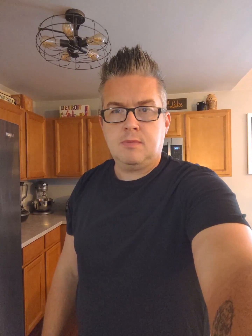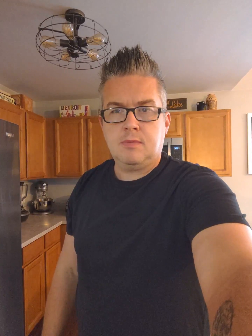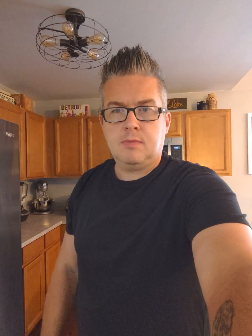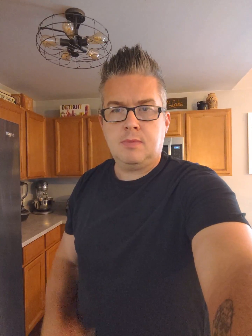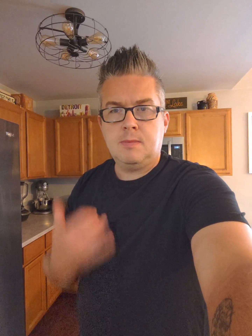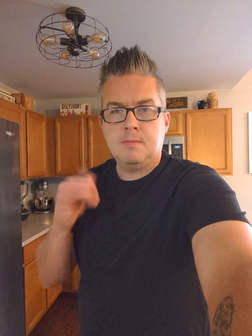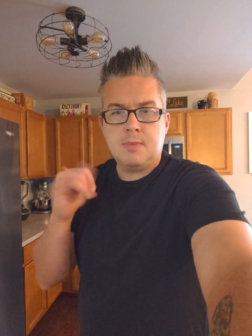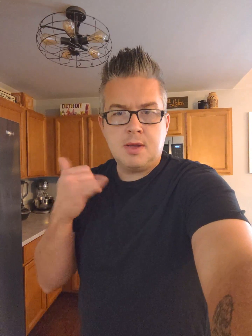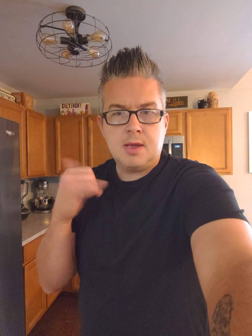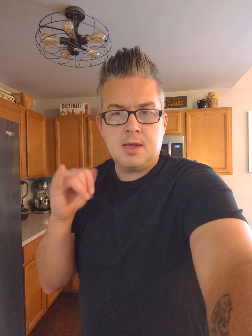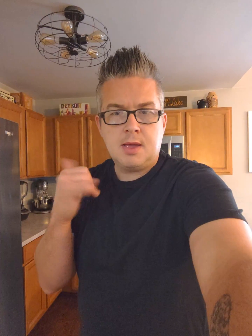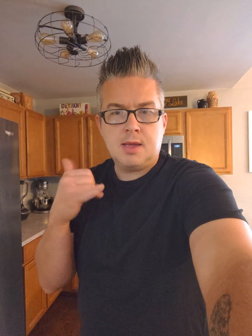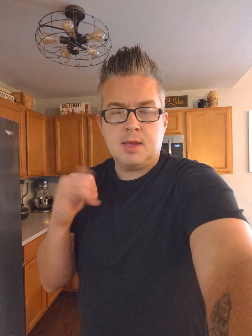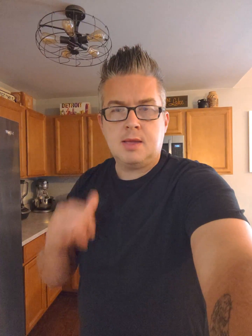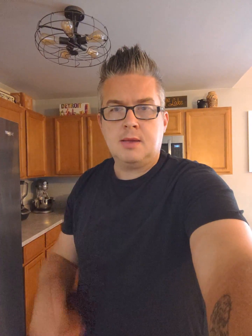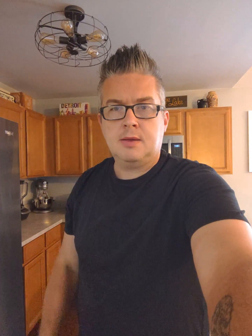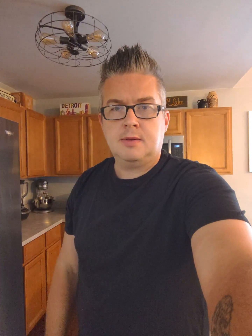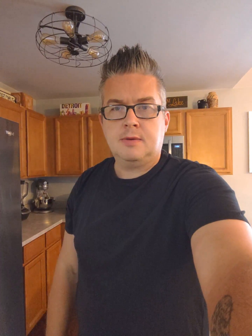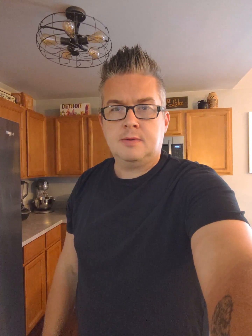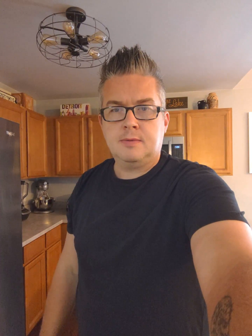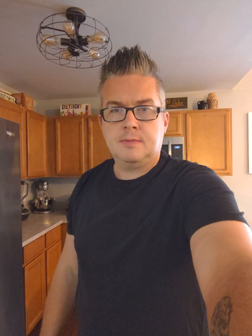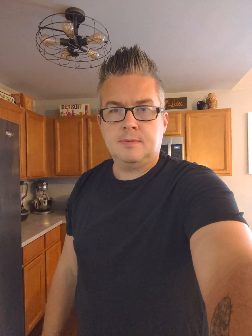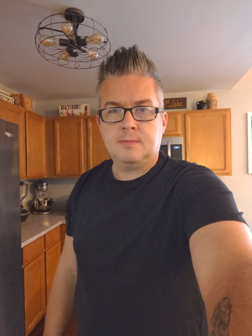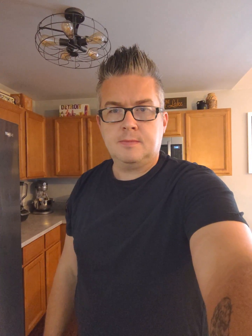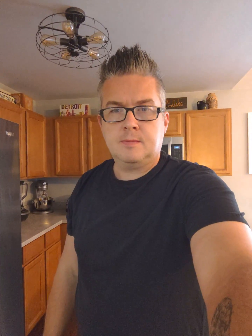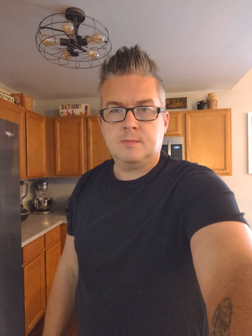party